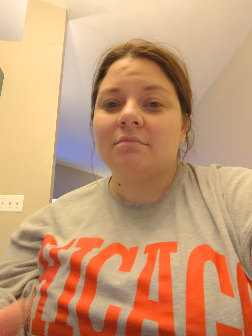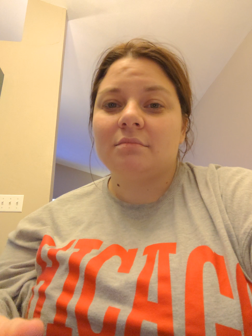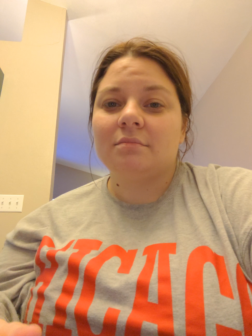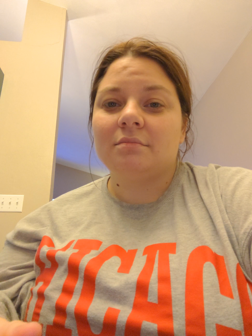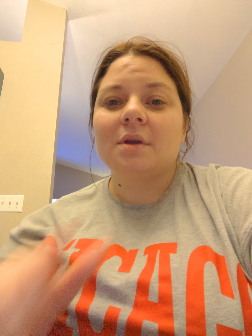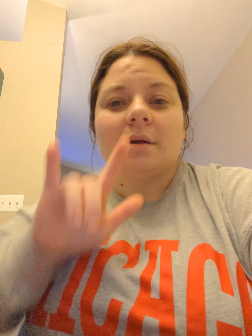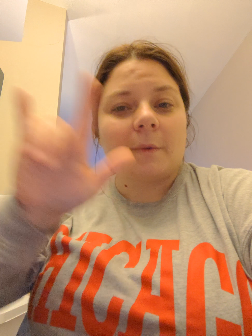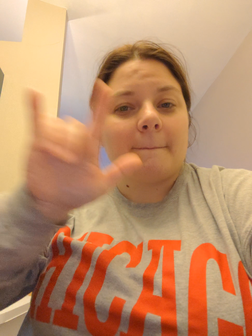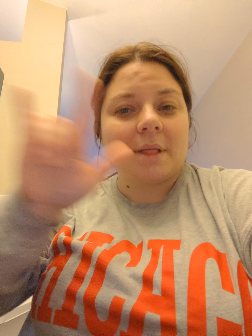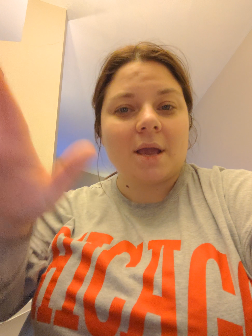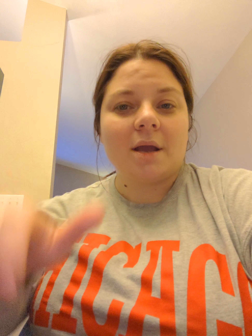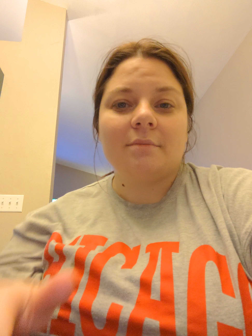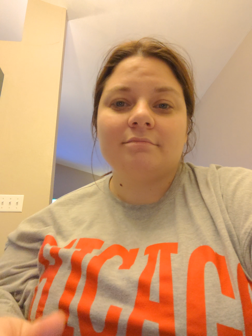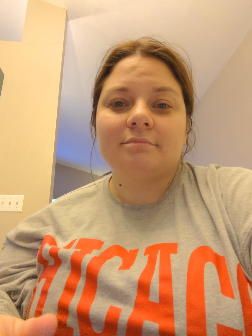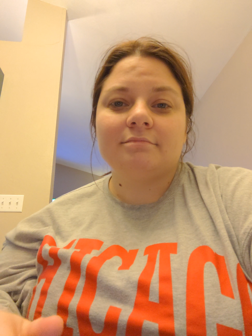airplane